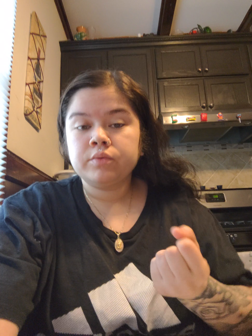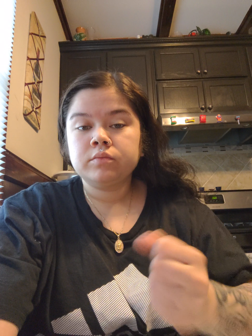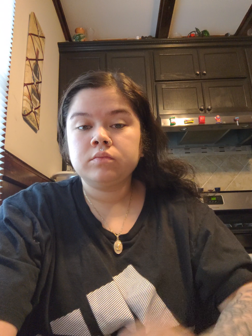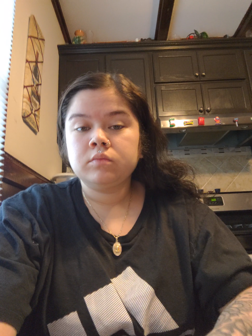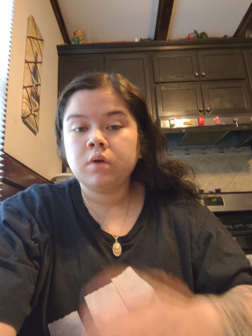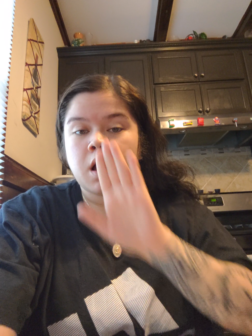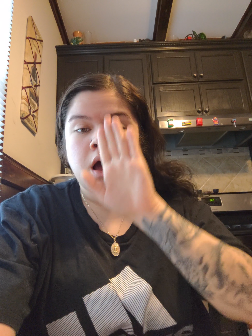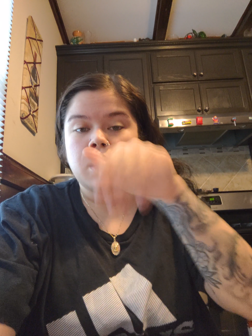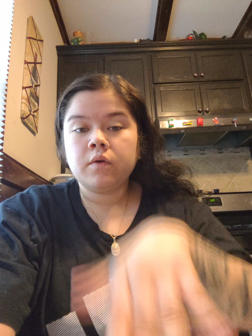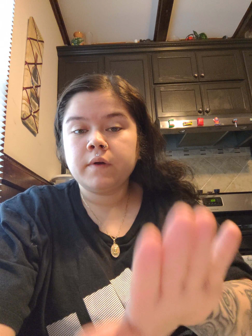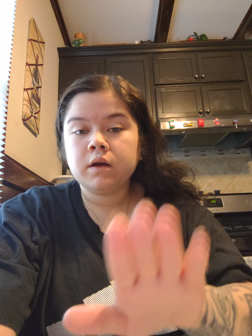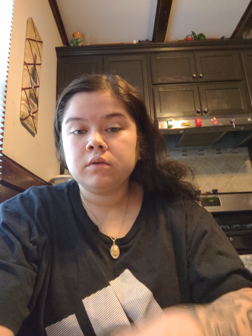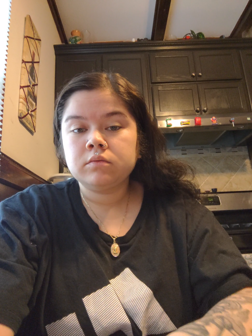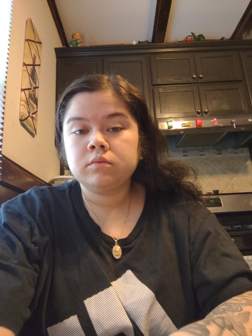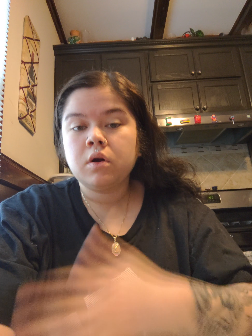elephant